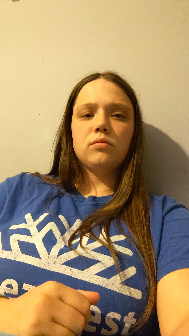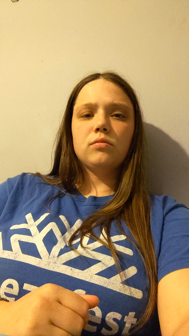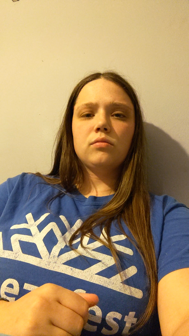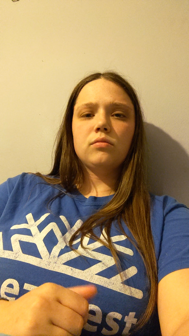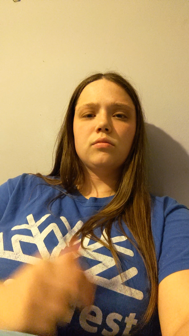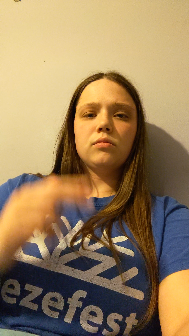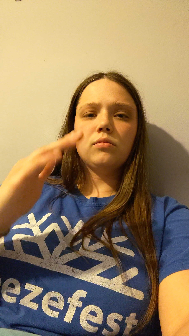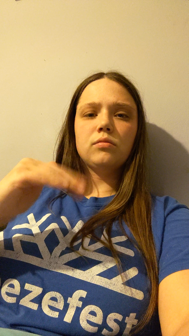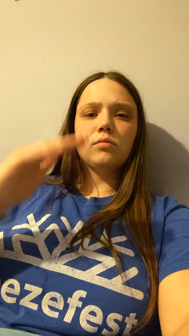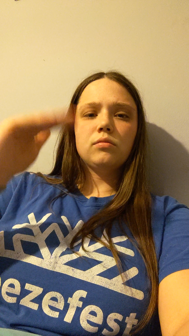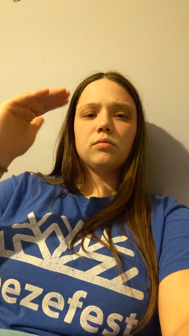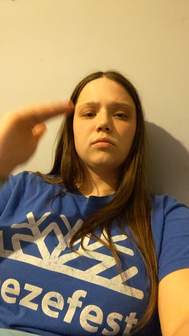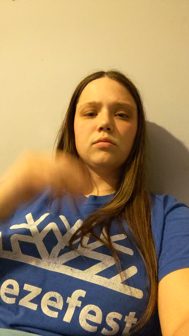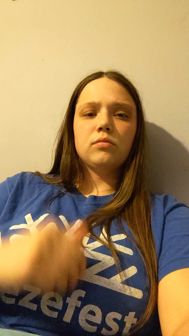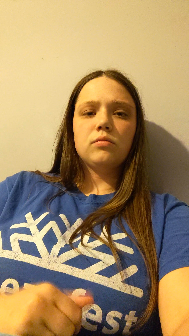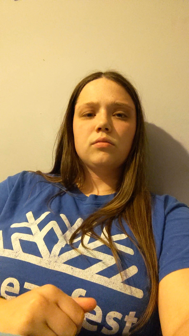build